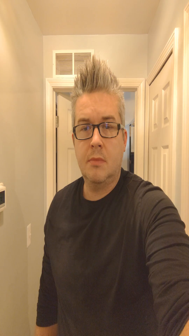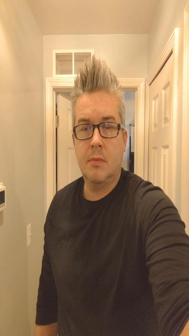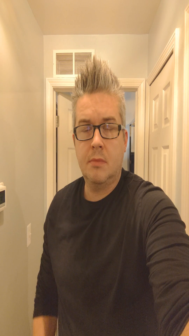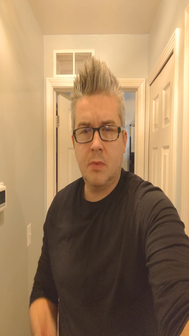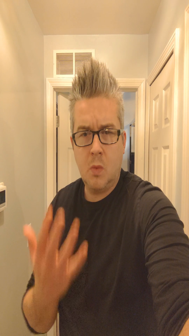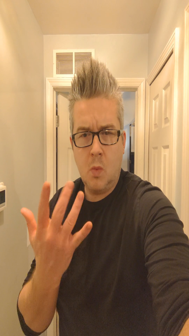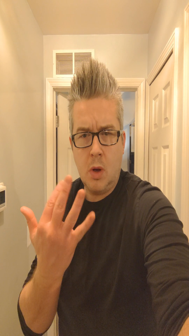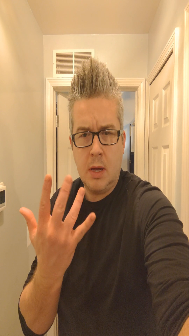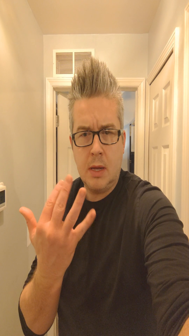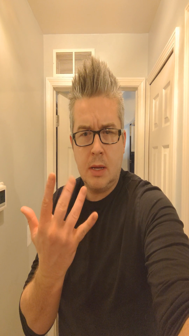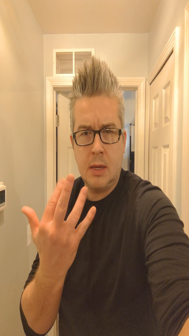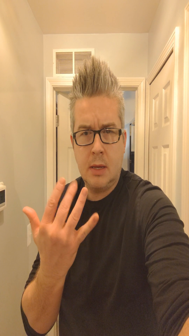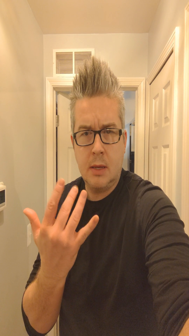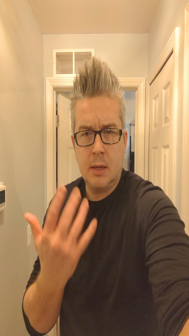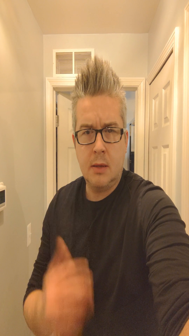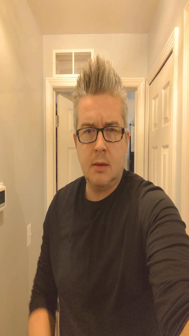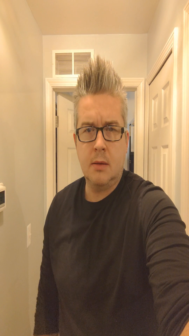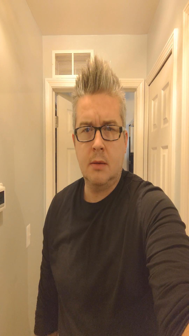wait